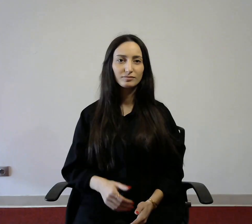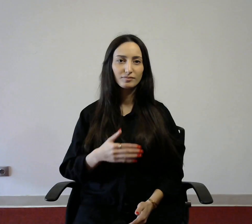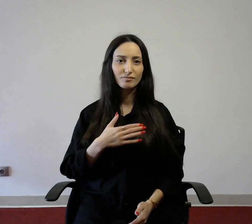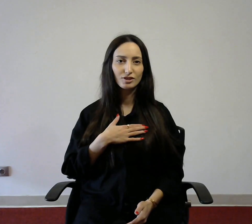mən